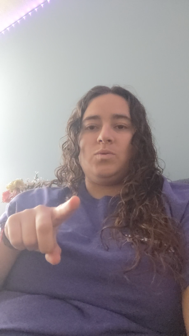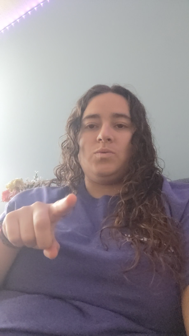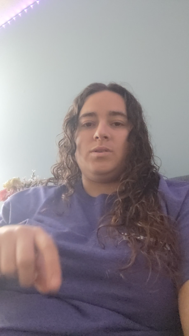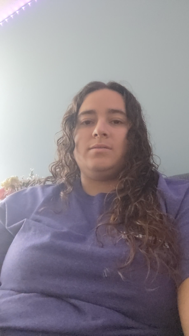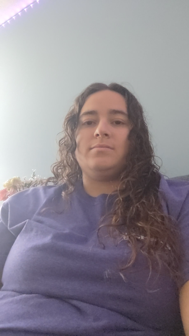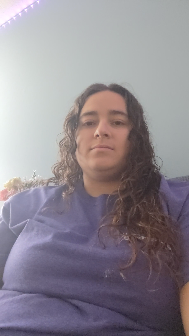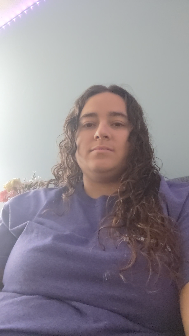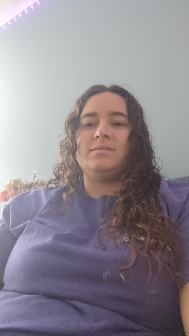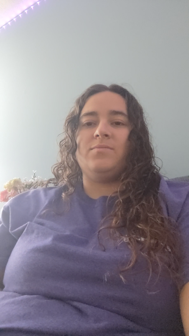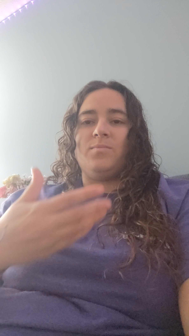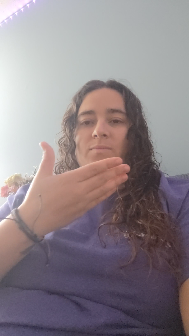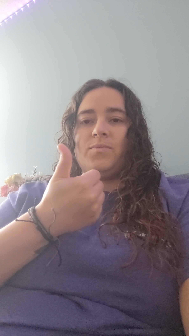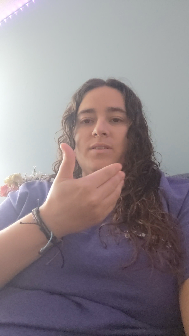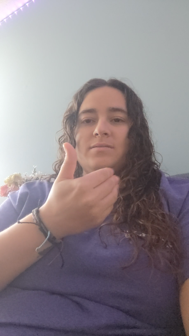butterfly